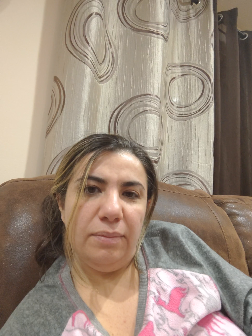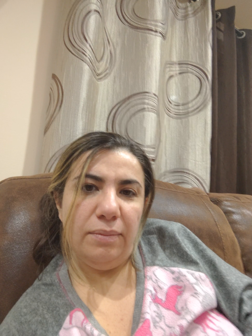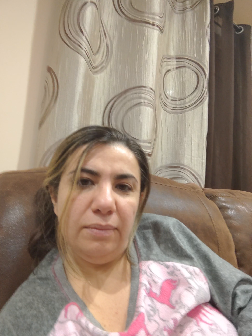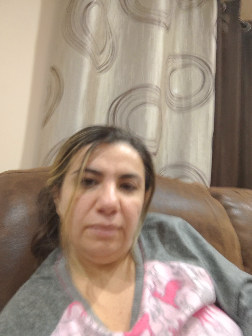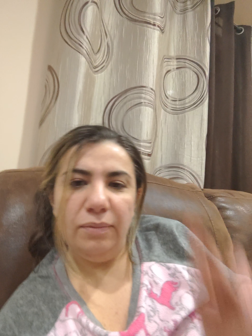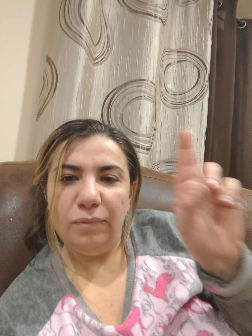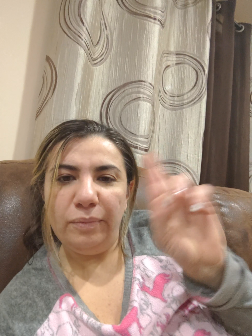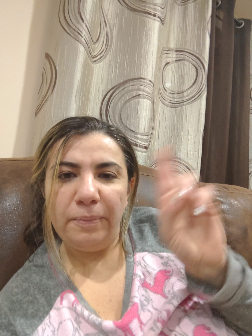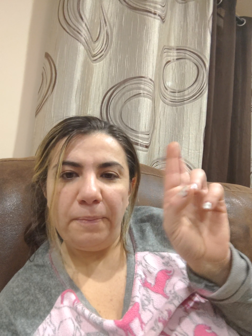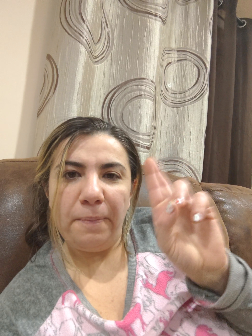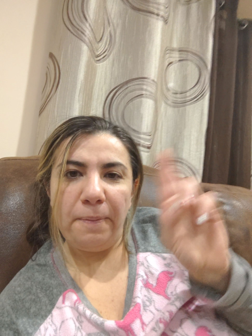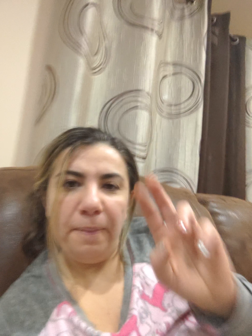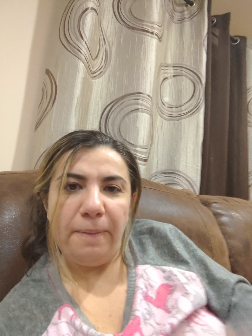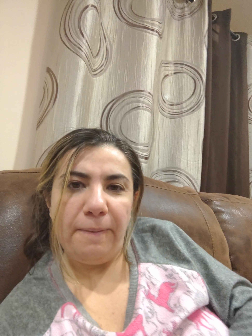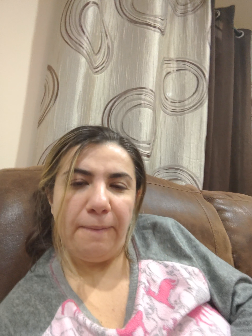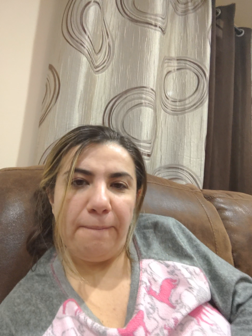refrigerator